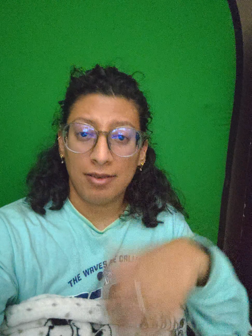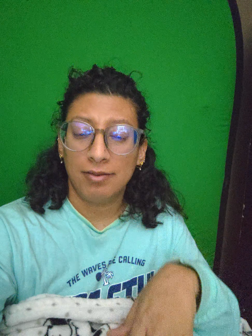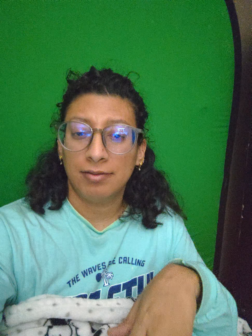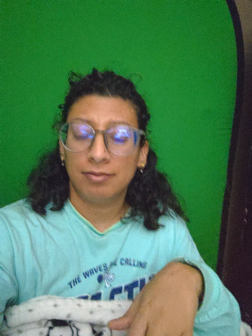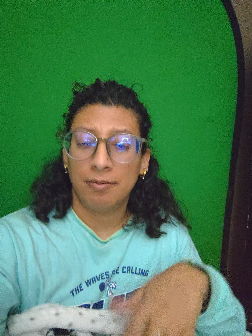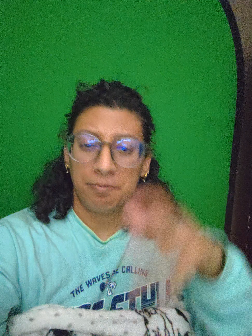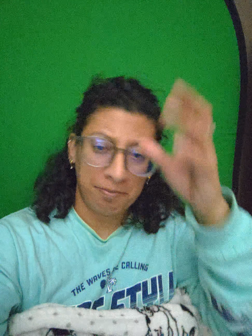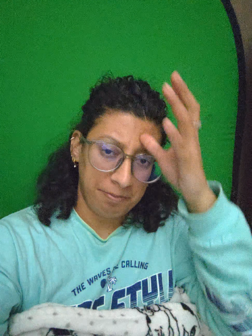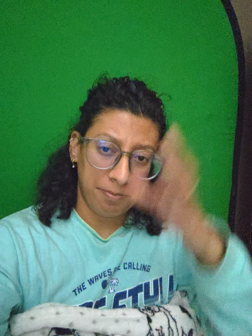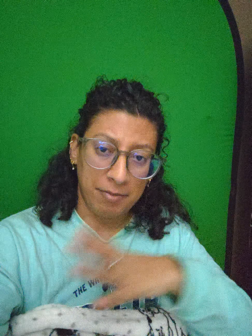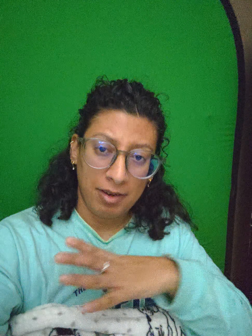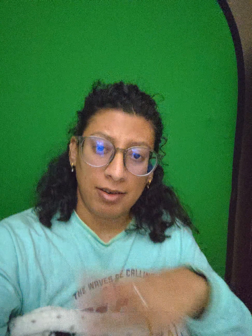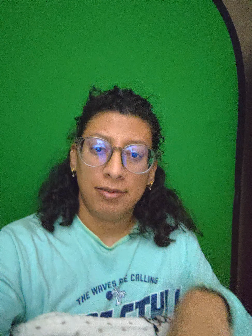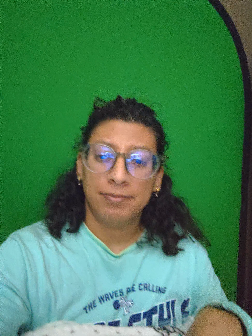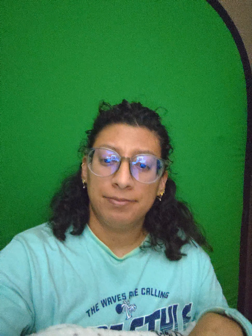man